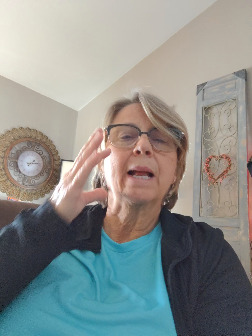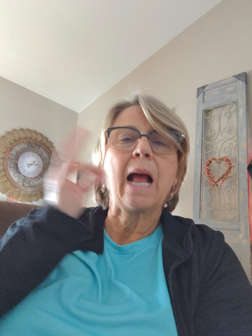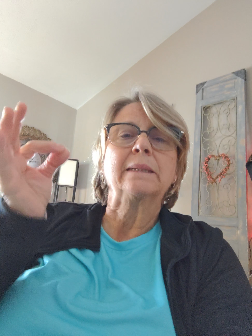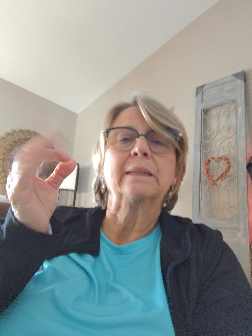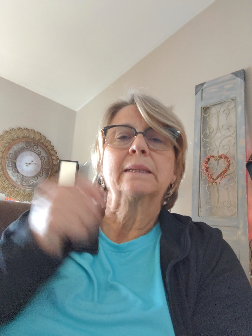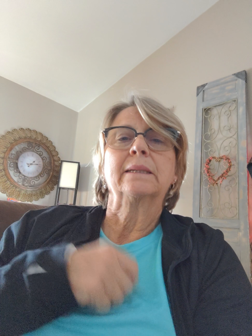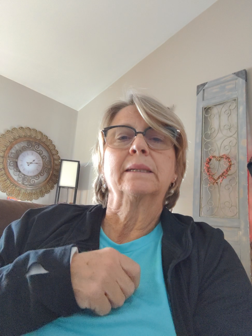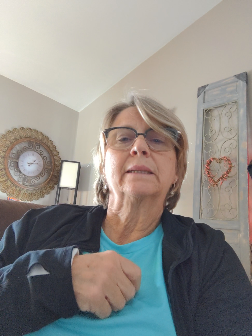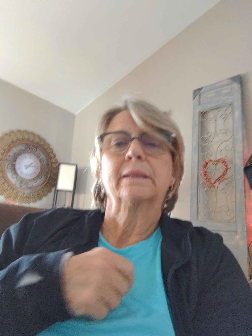cat